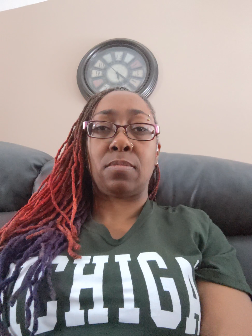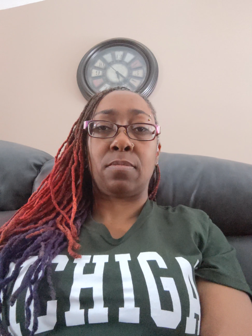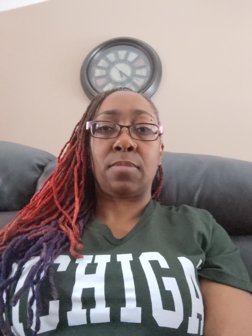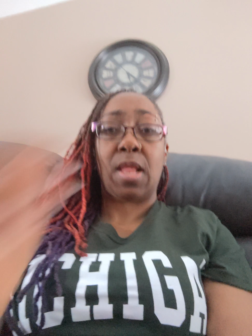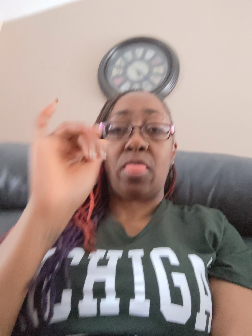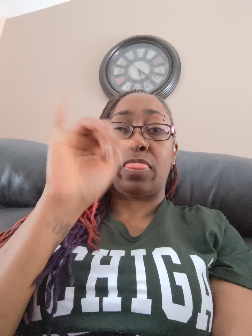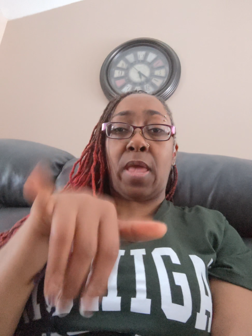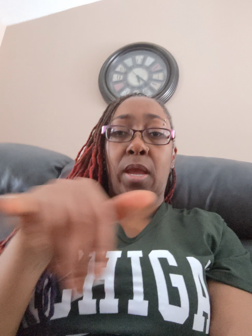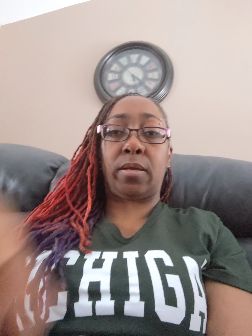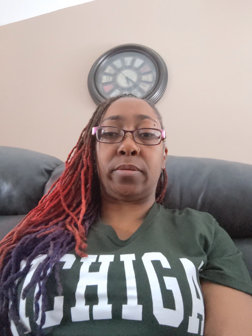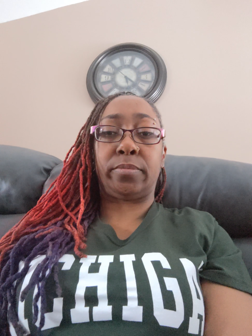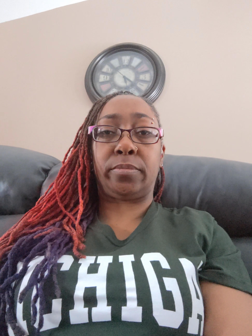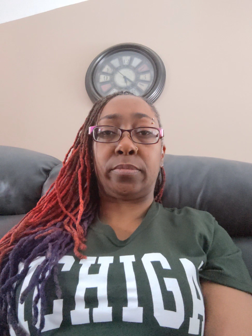that